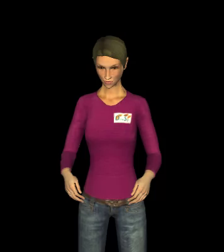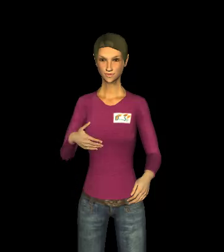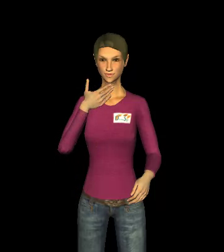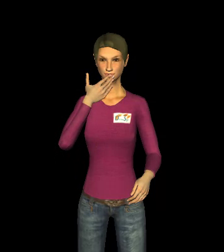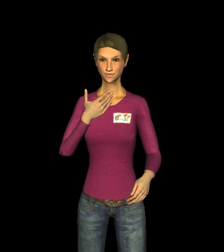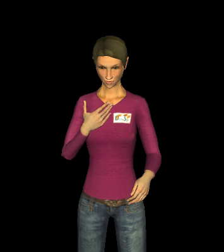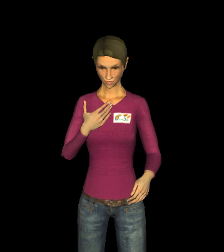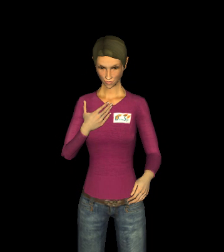يحيي